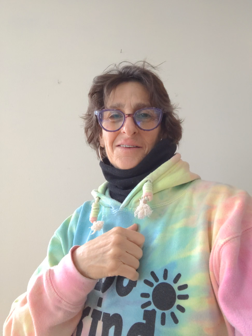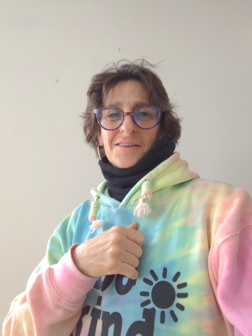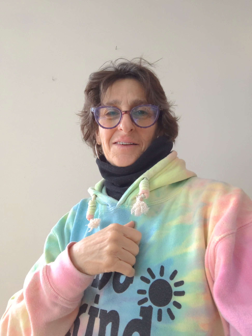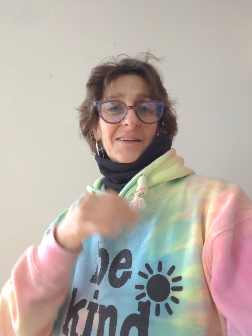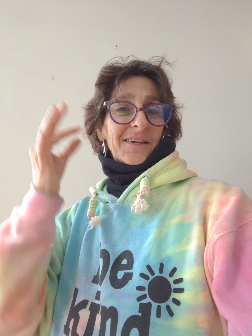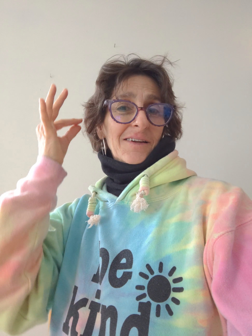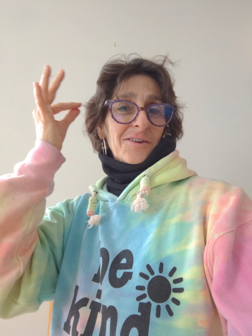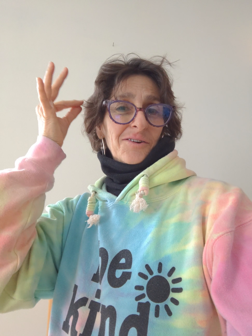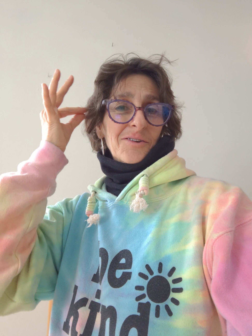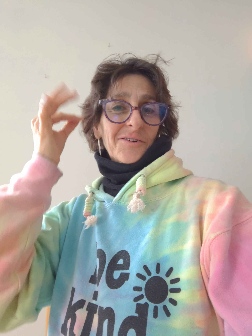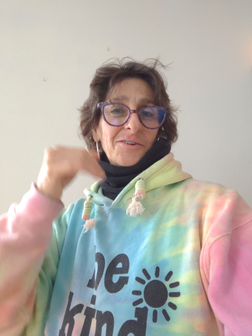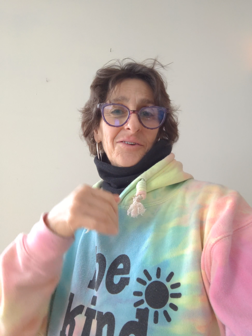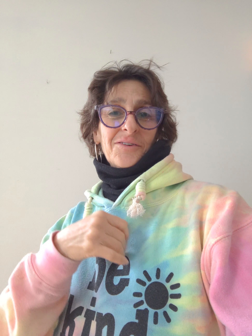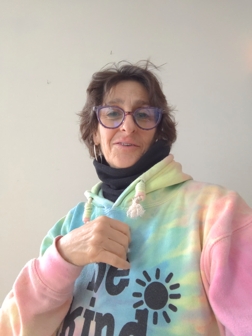hair